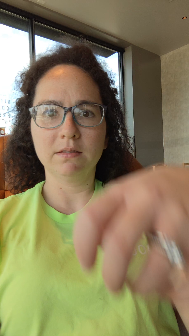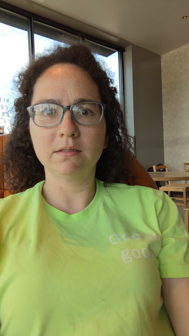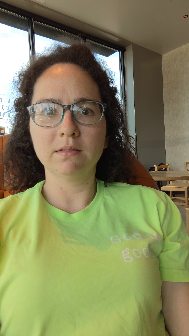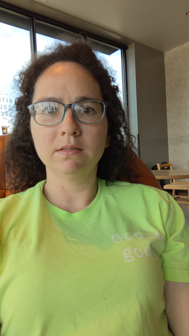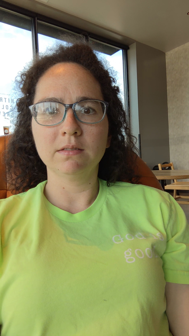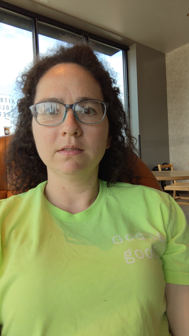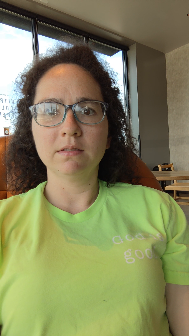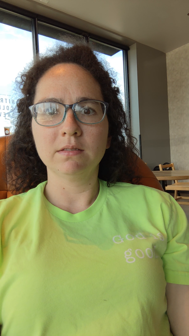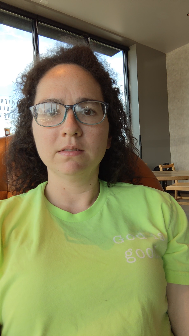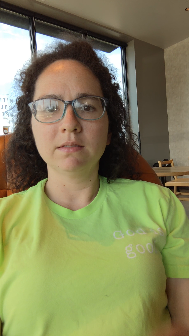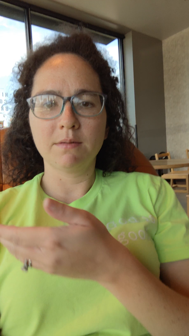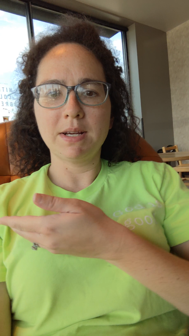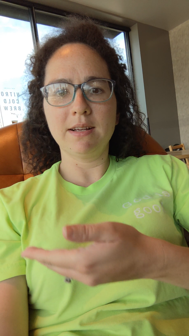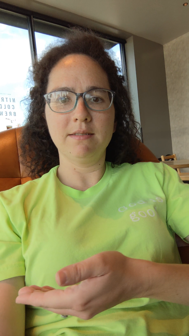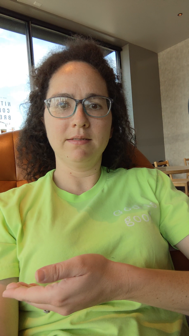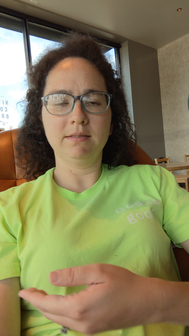baby